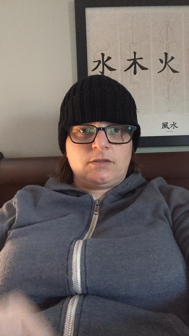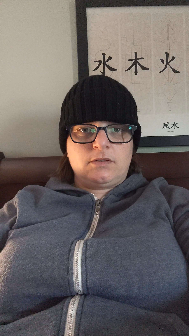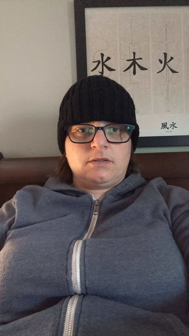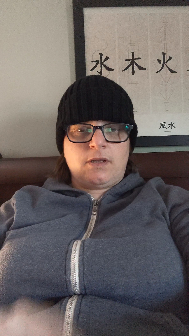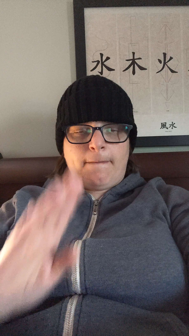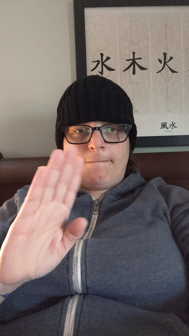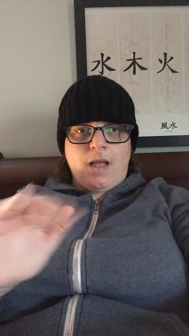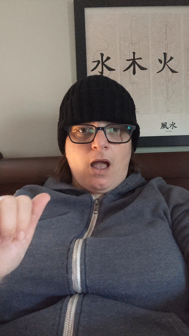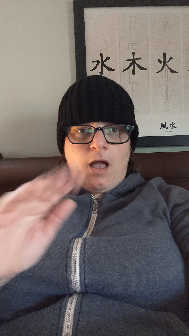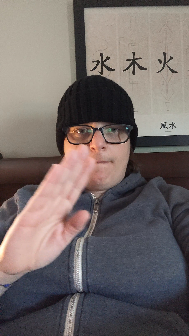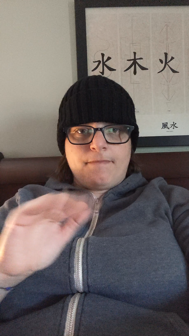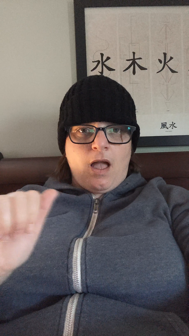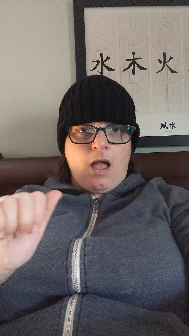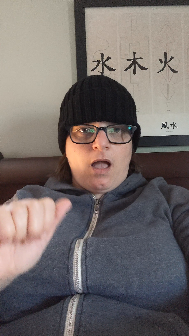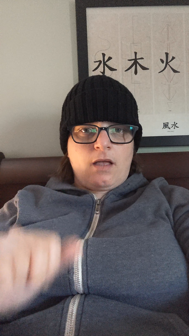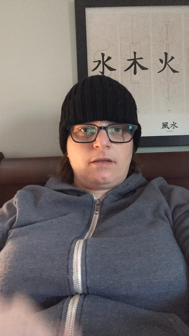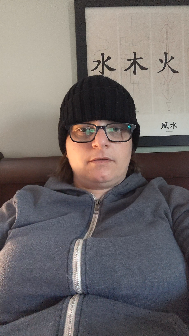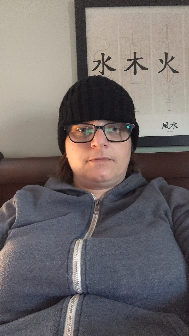baa baa